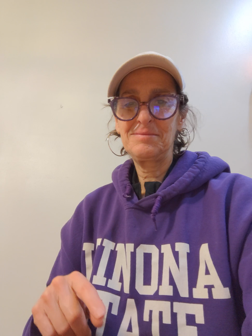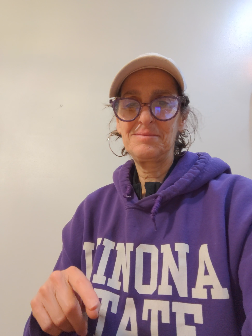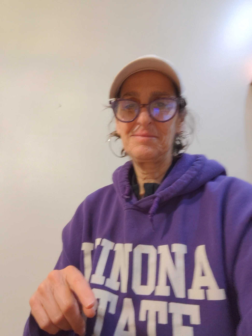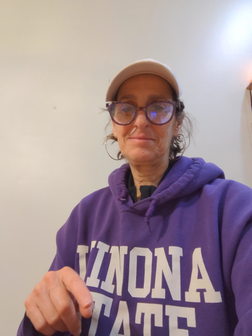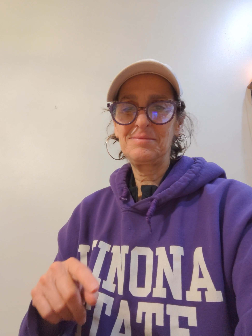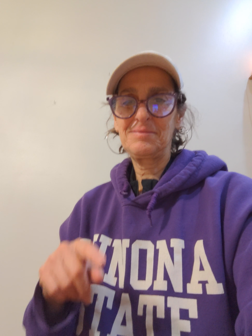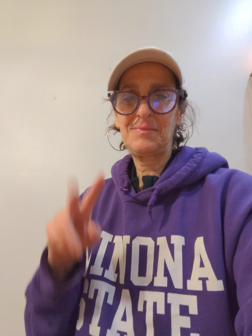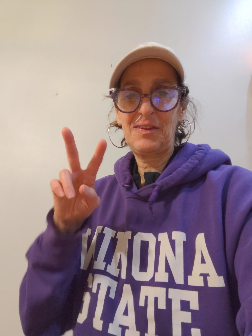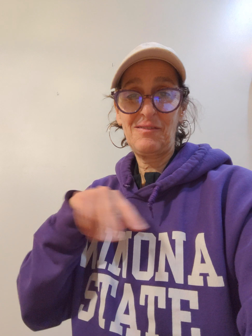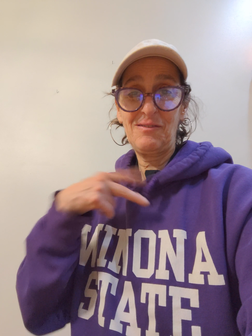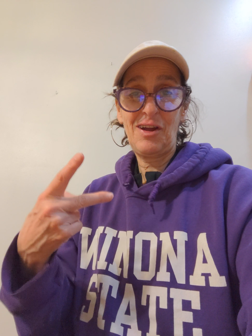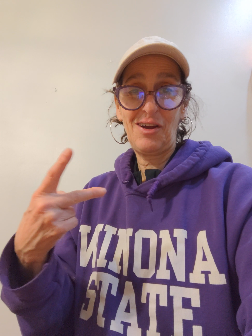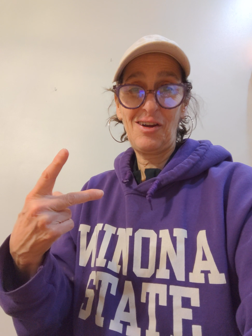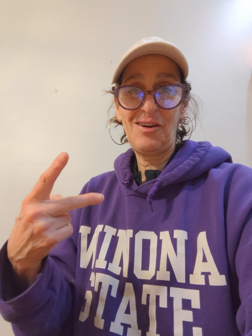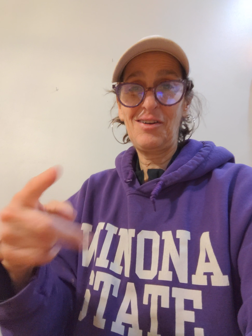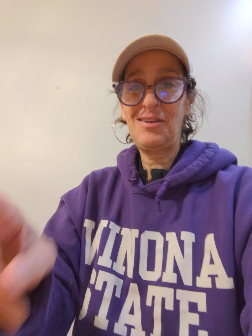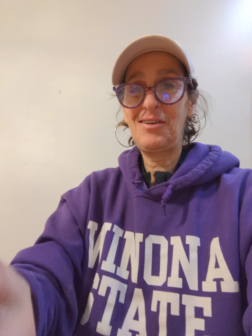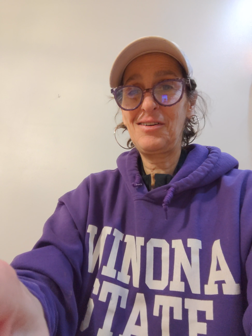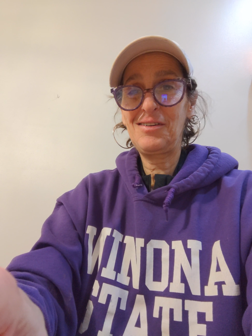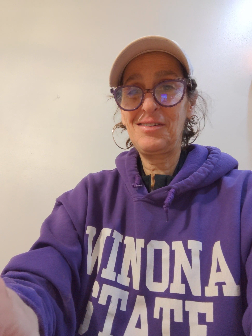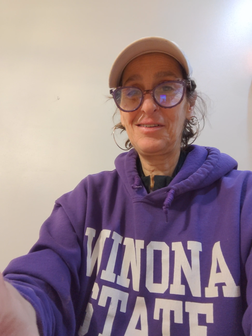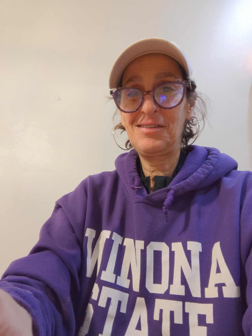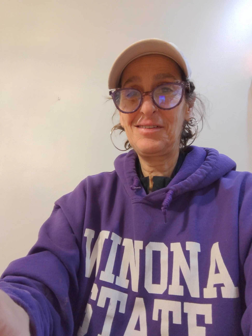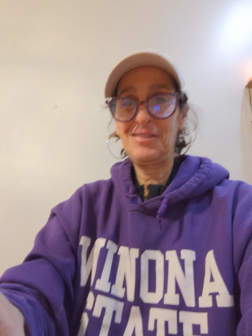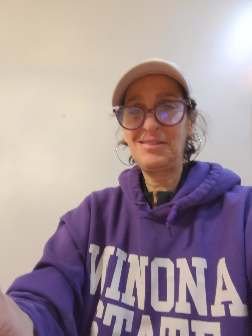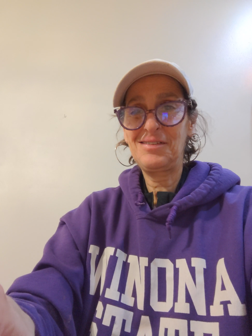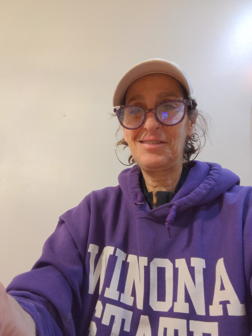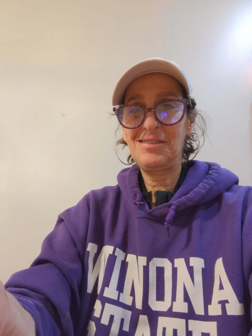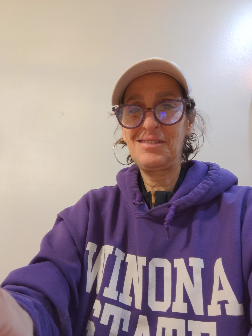fall